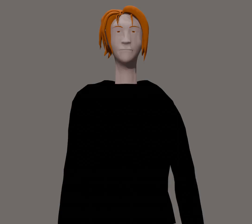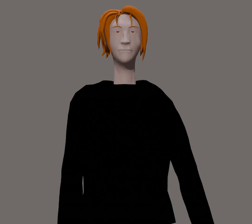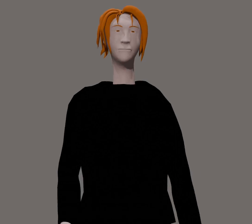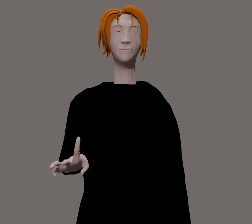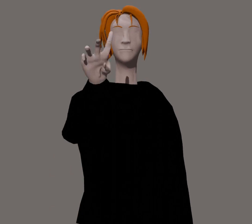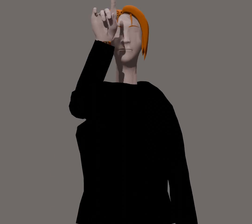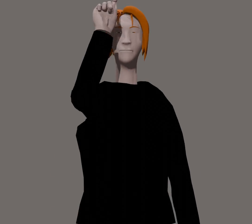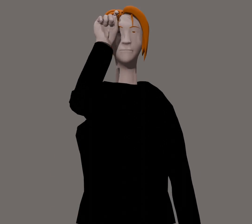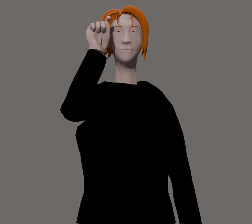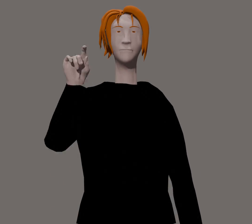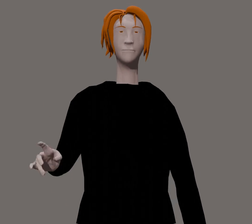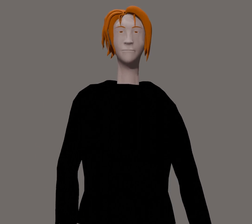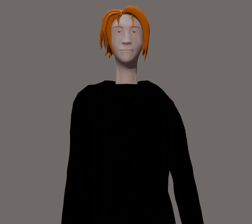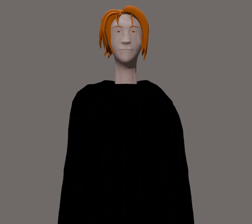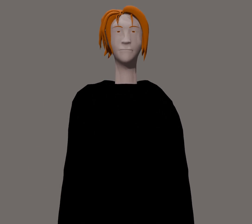Confused